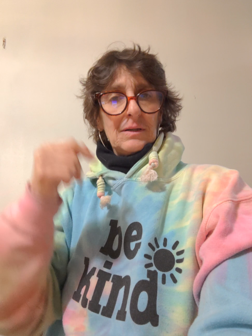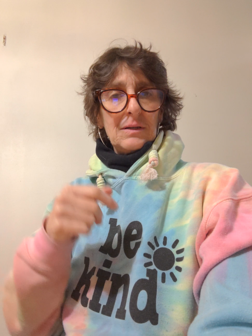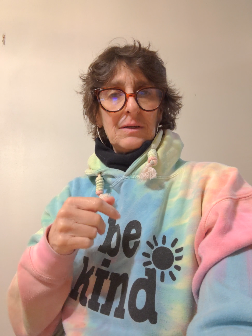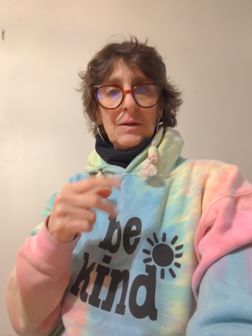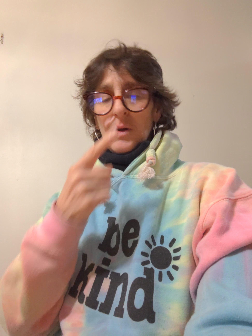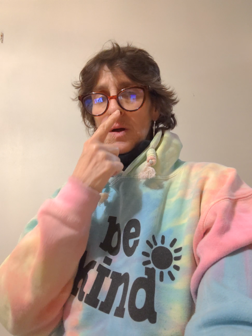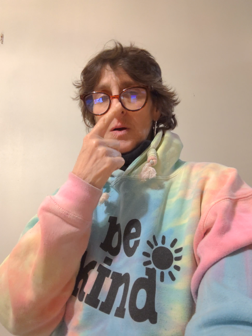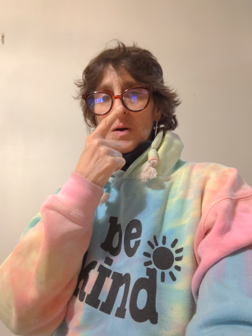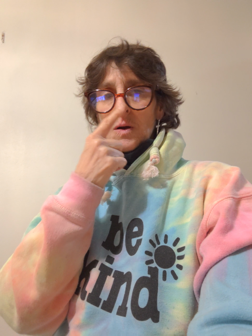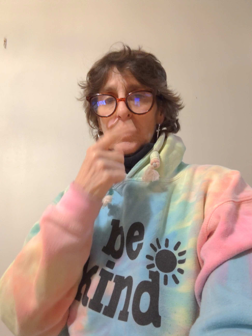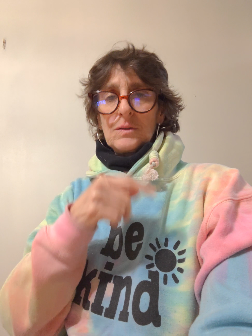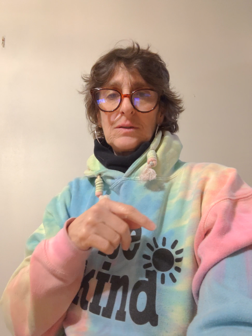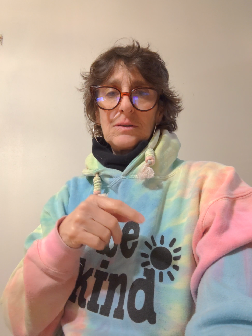nose